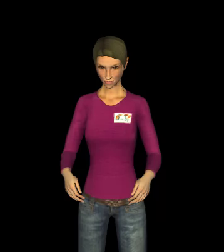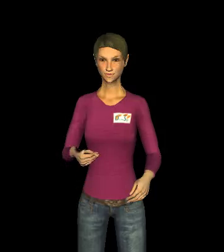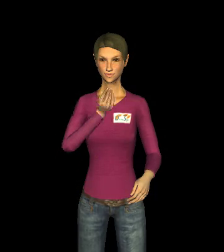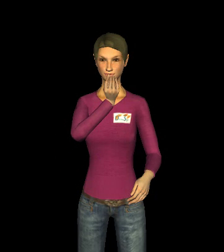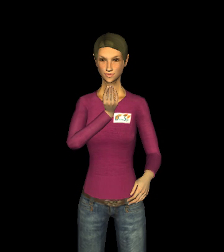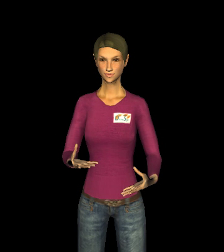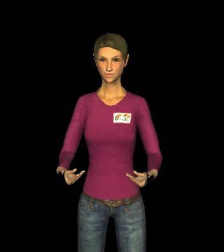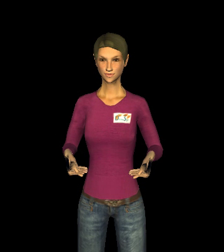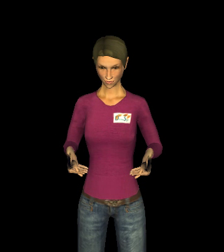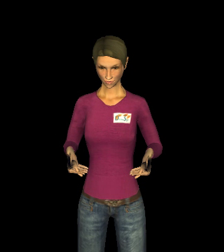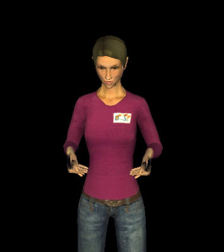مرحبا